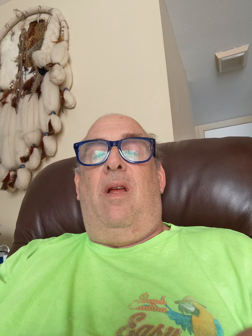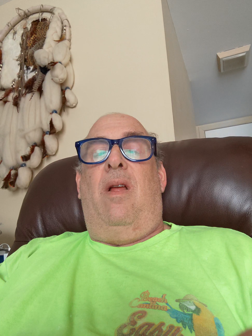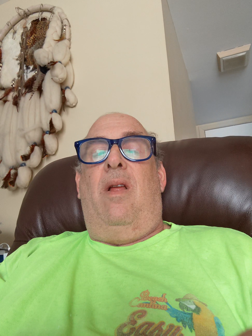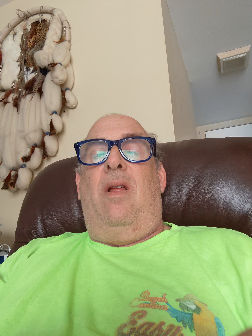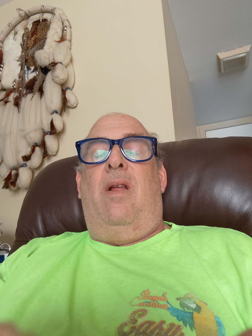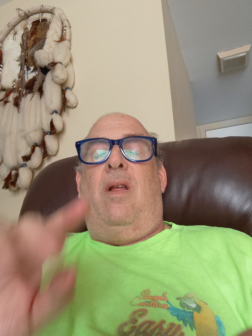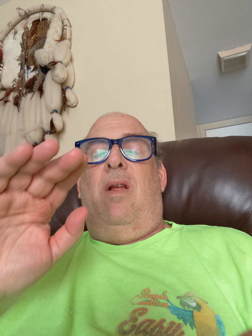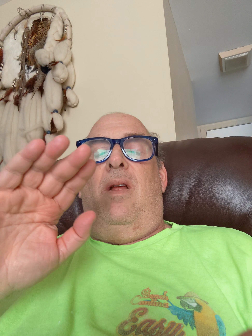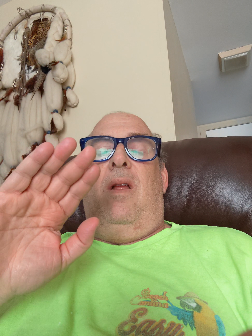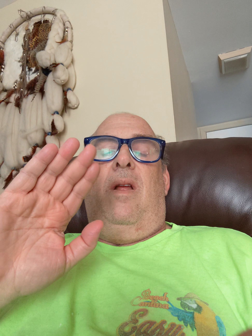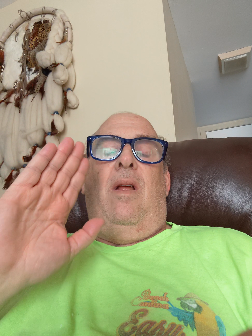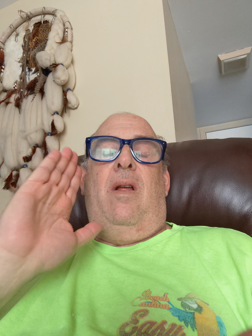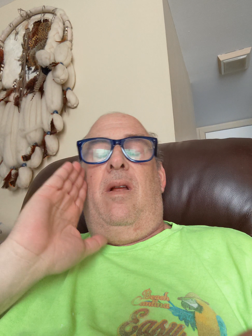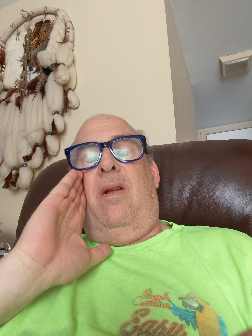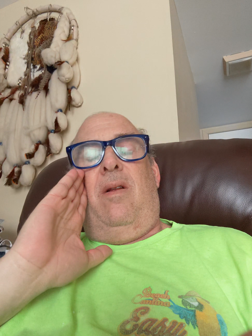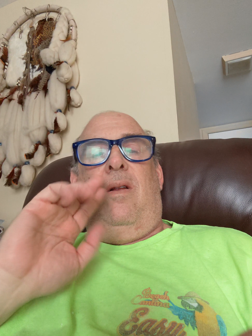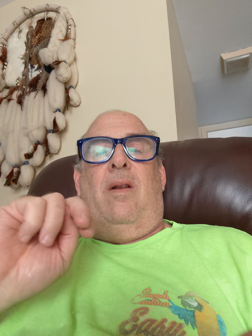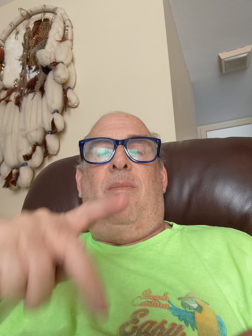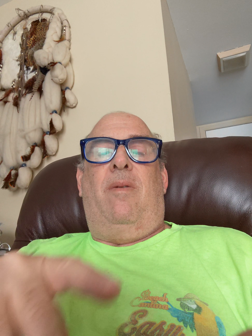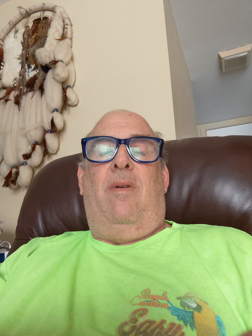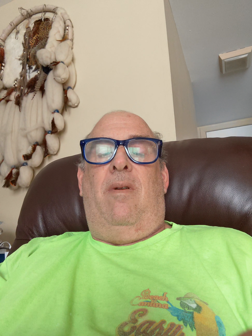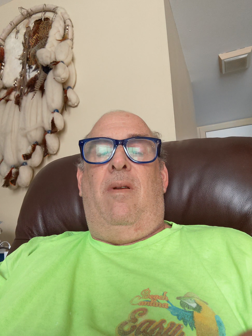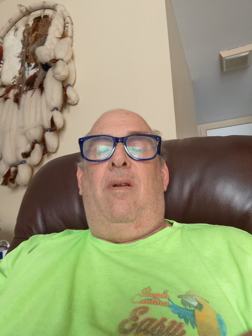nap